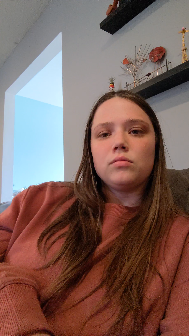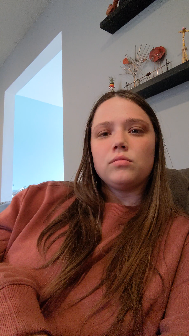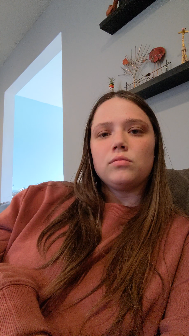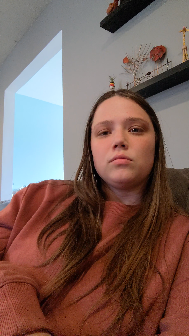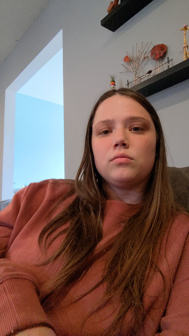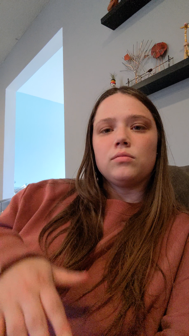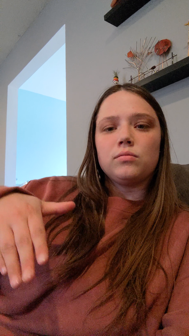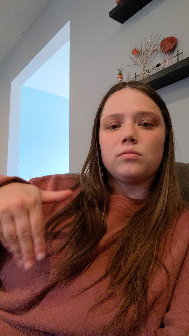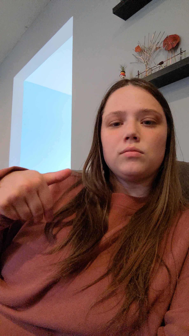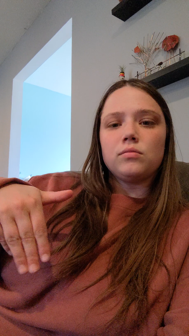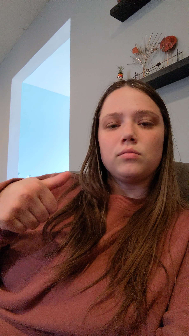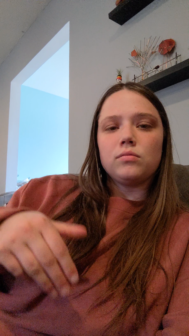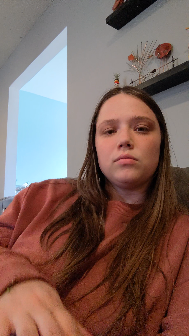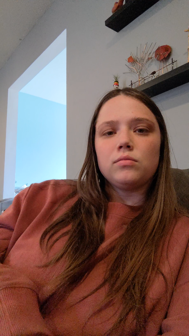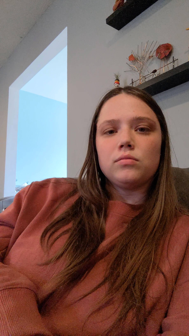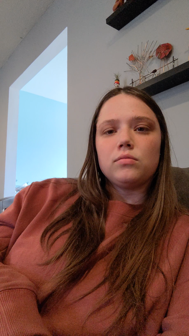pants